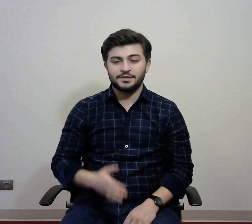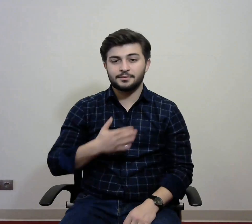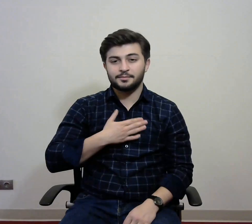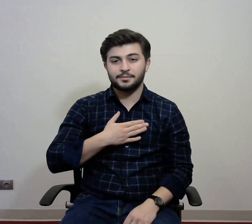mən